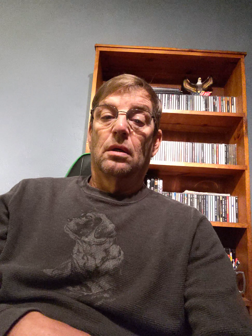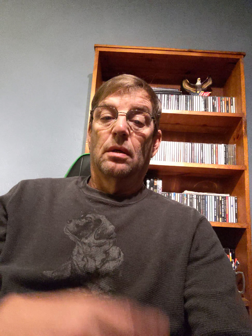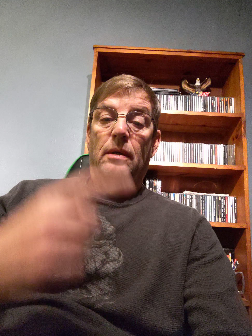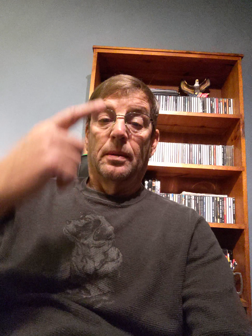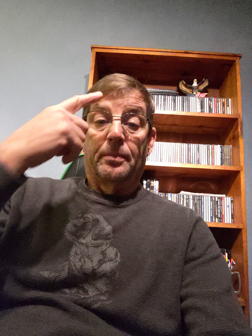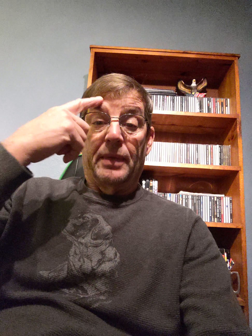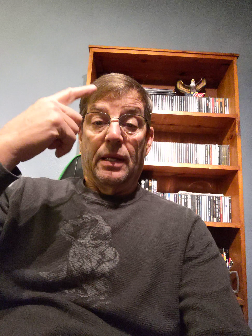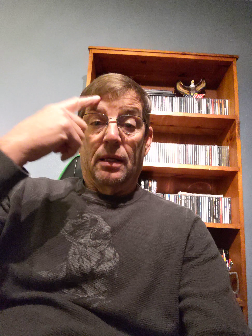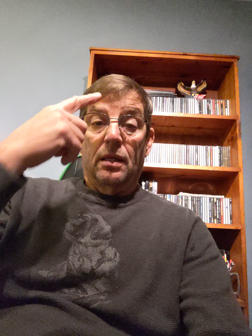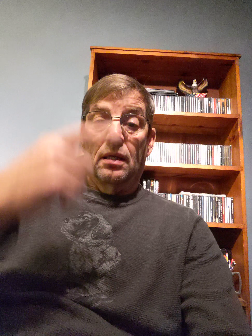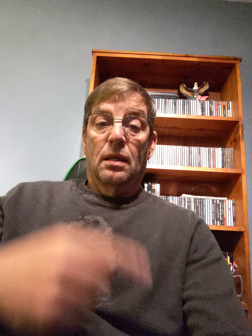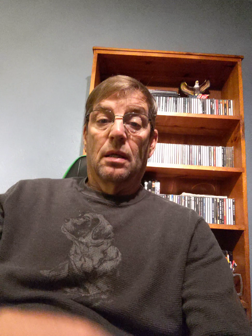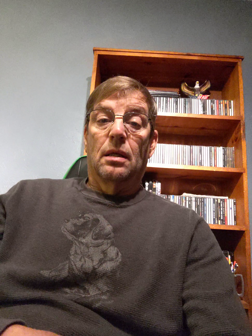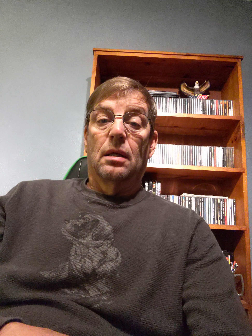penny